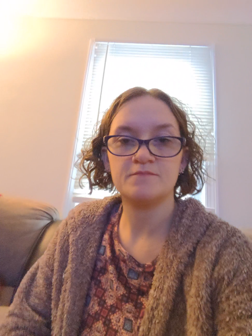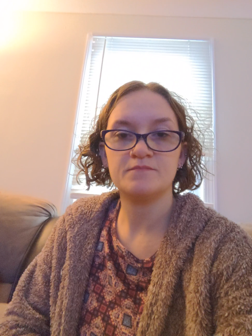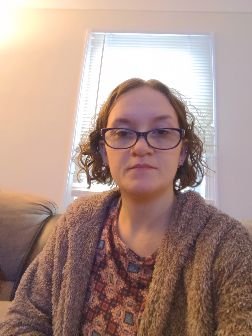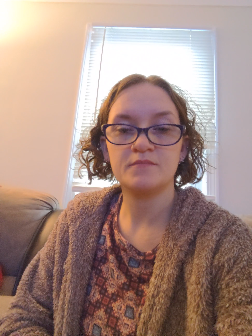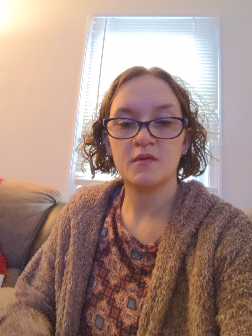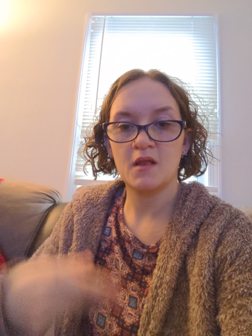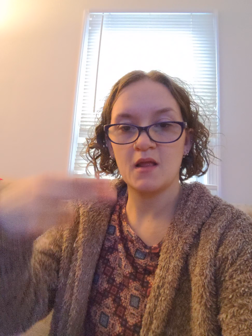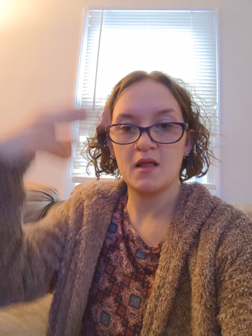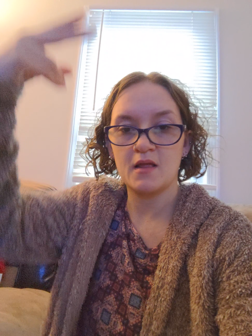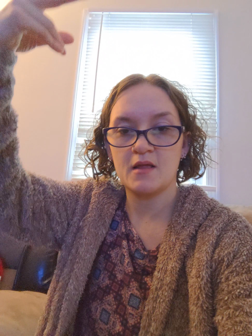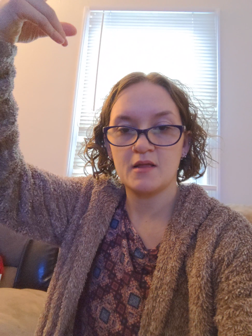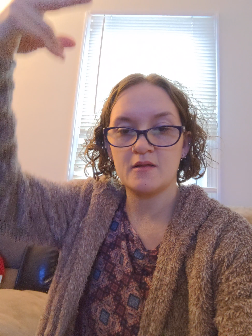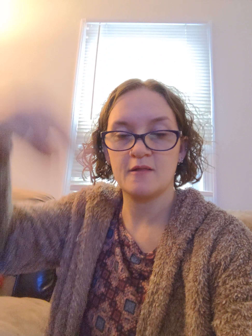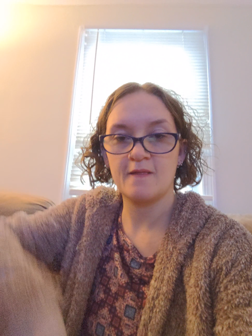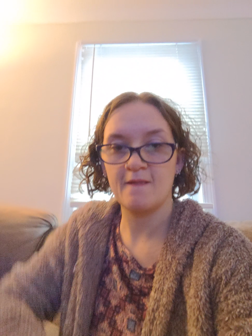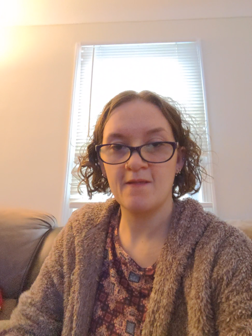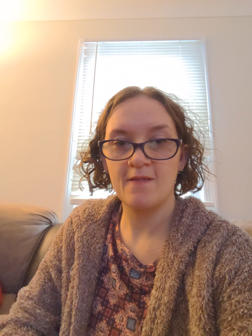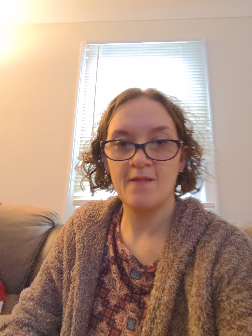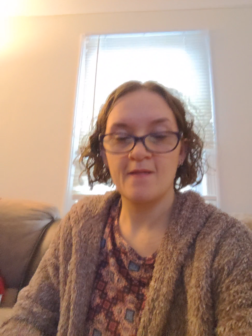high